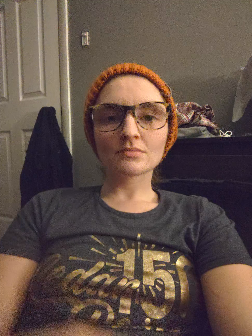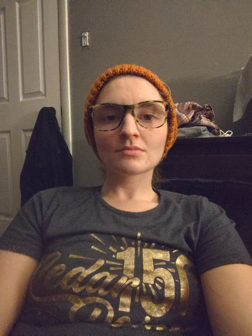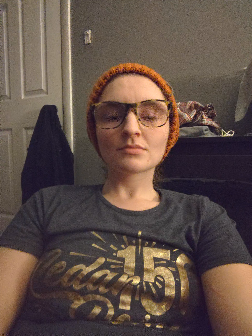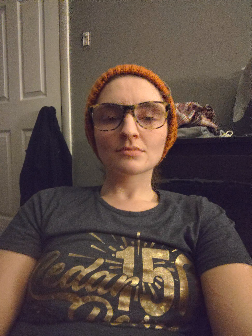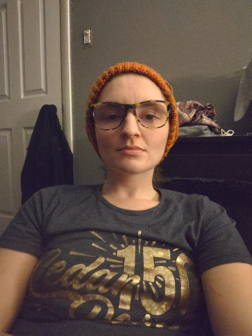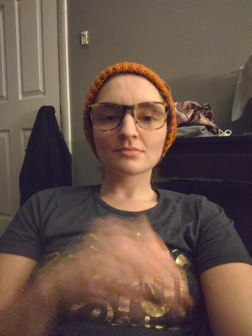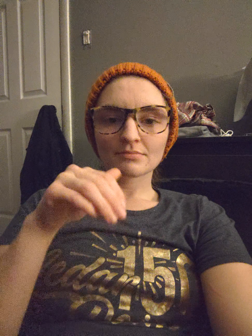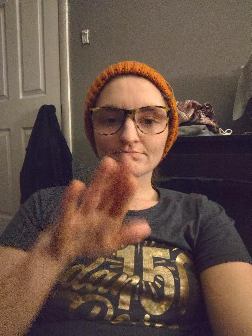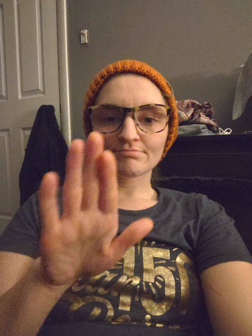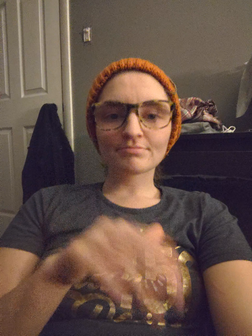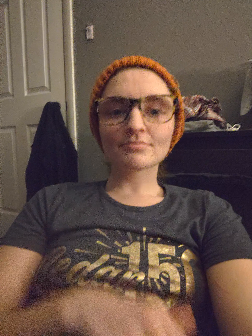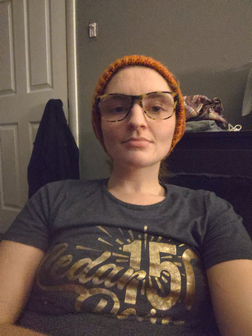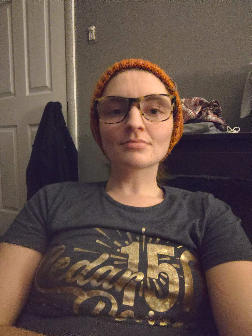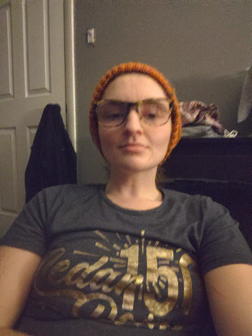into